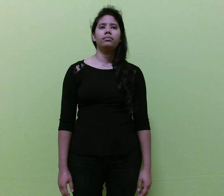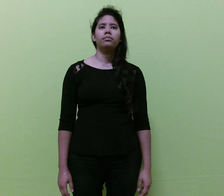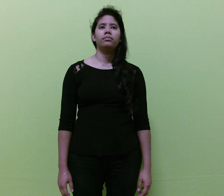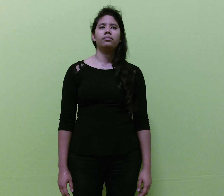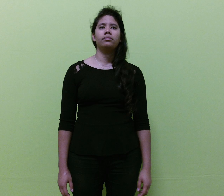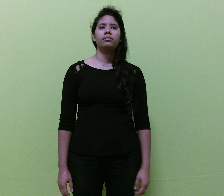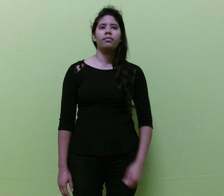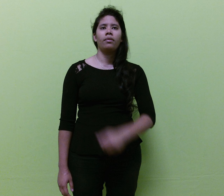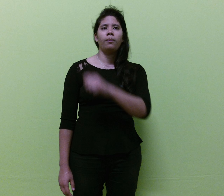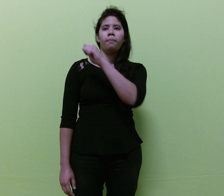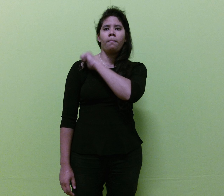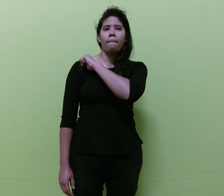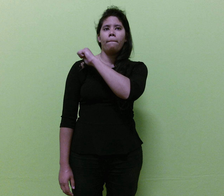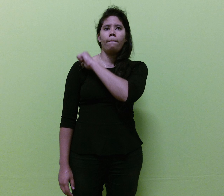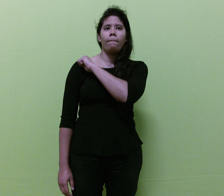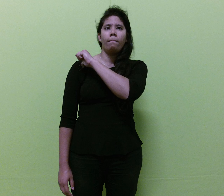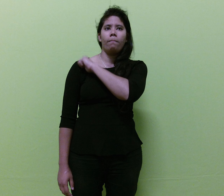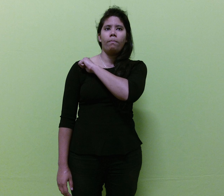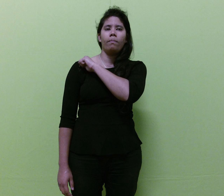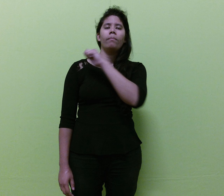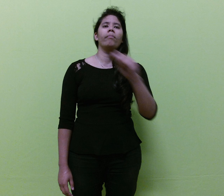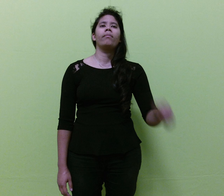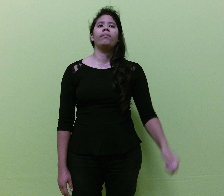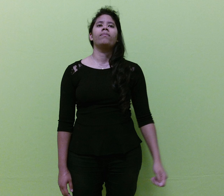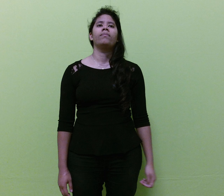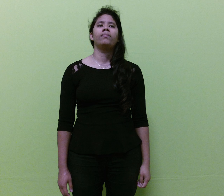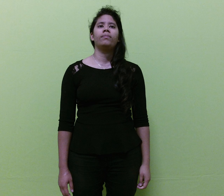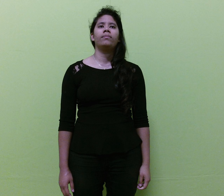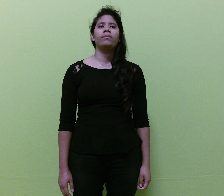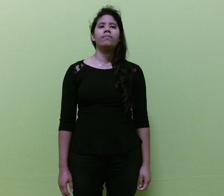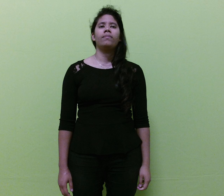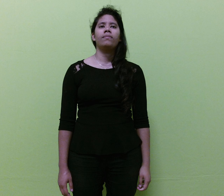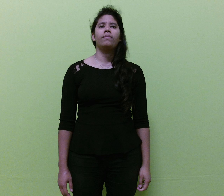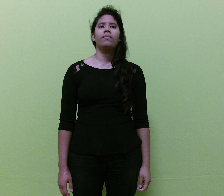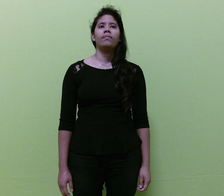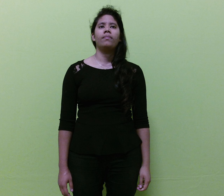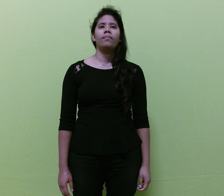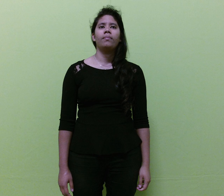aluno